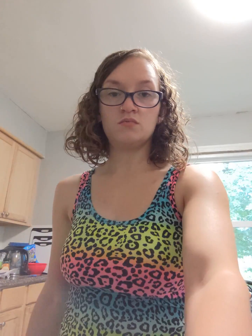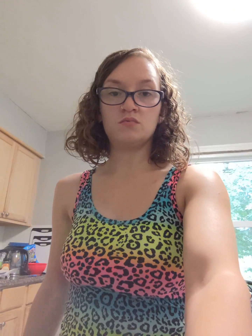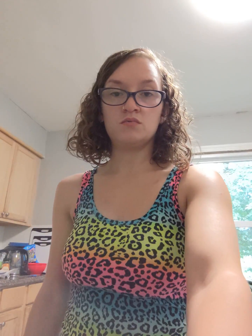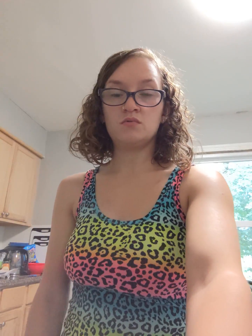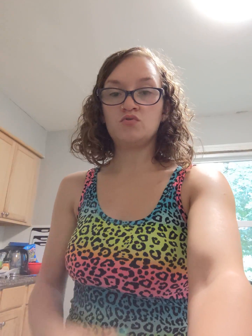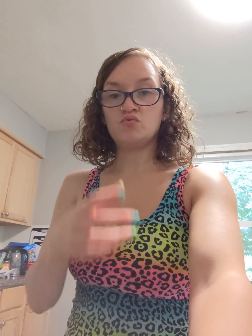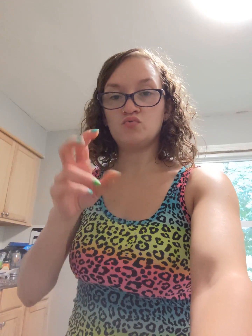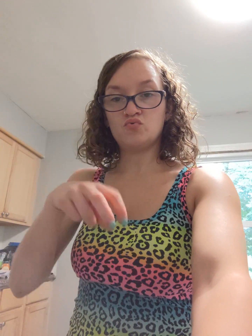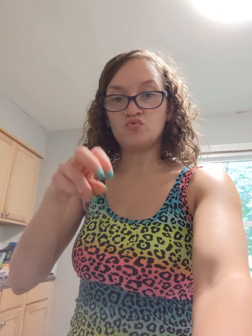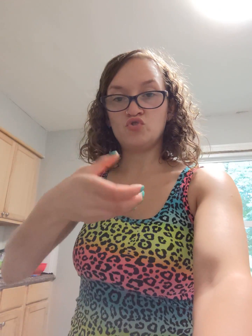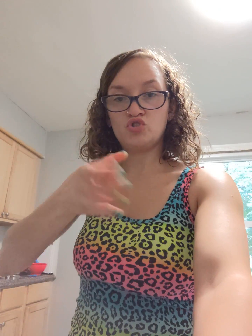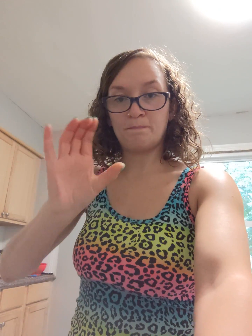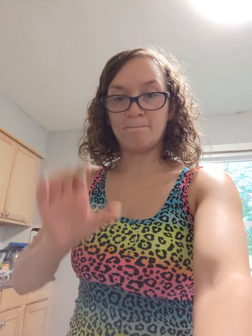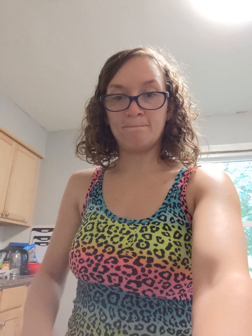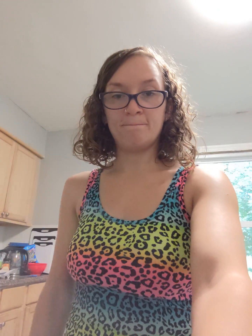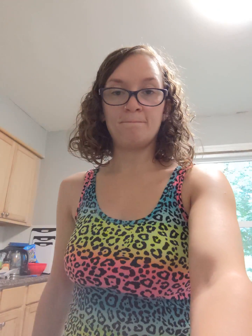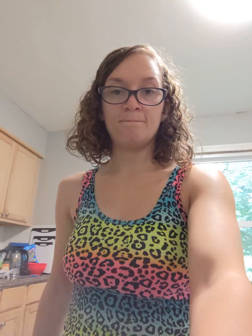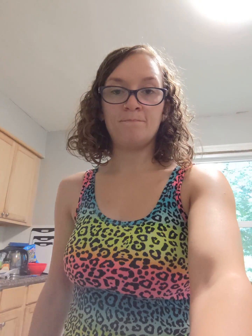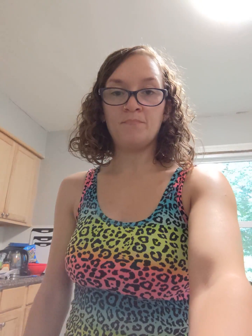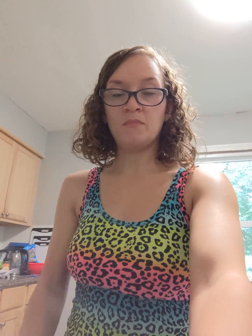potato chip